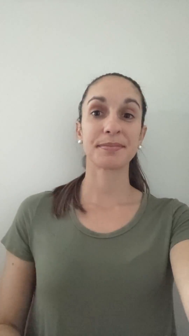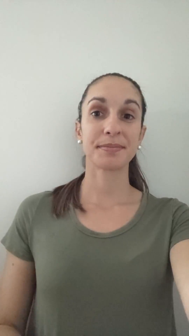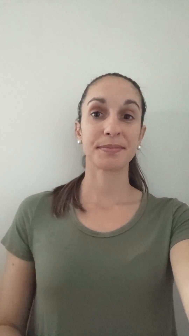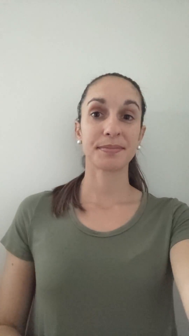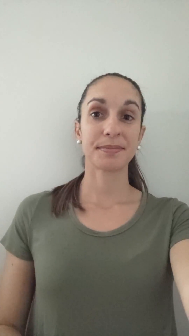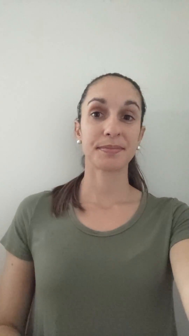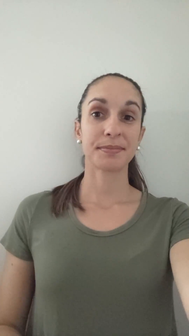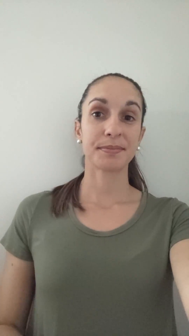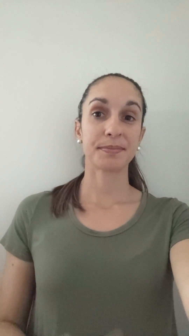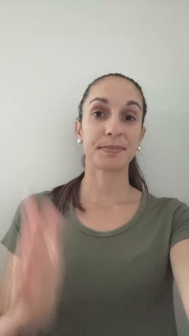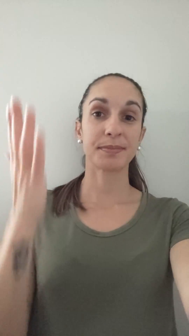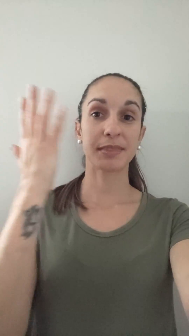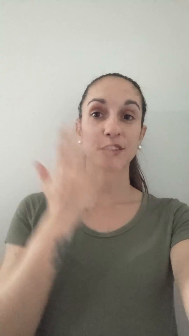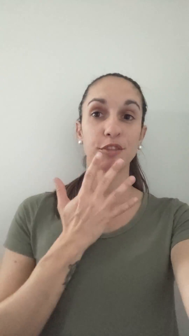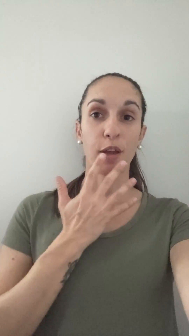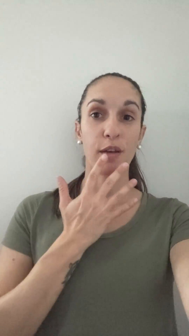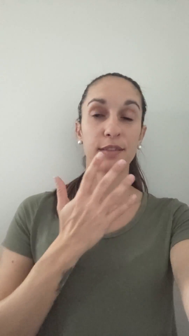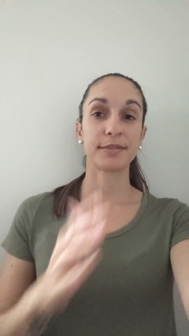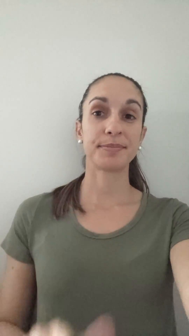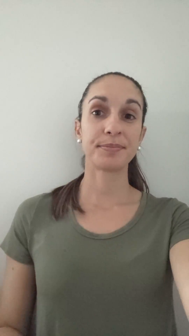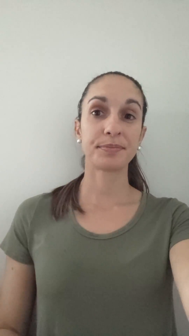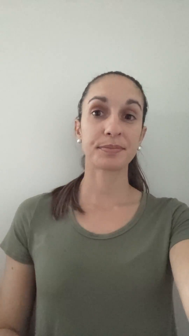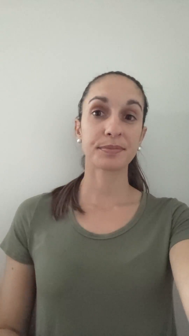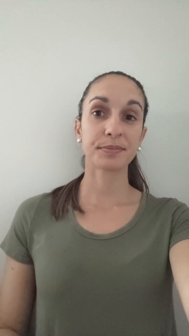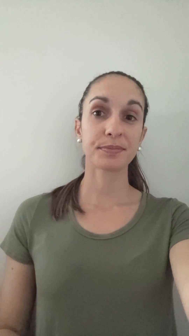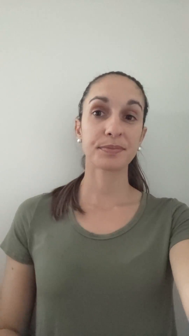dark